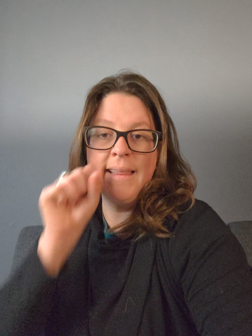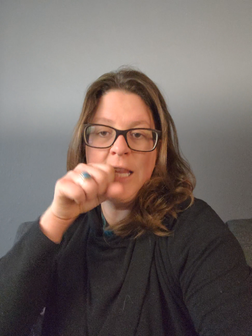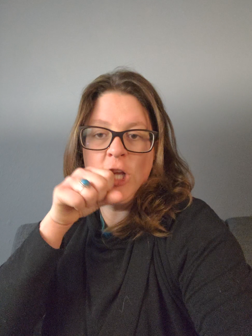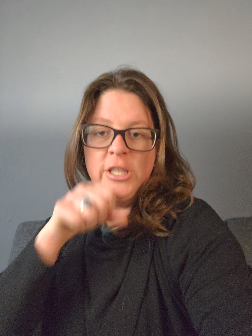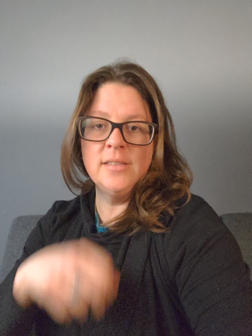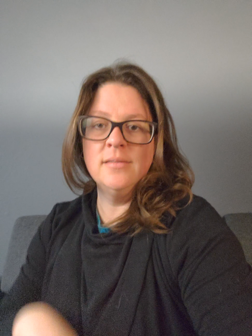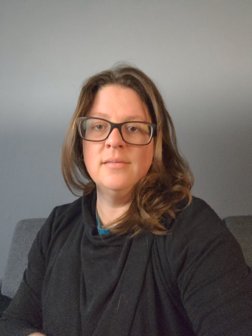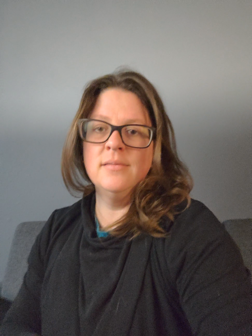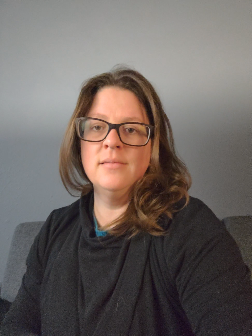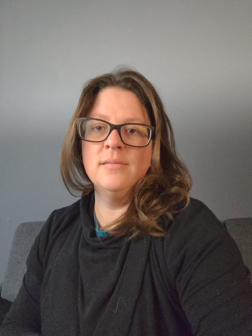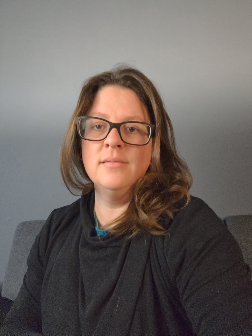carrot